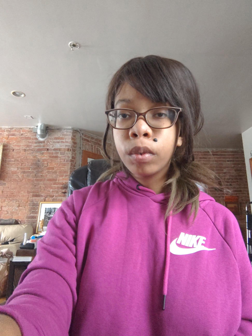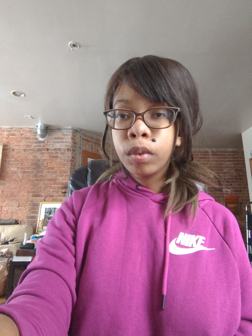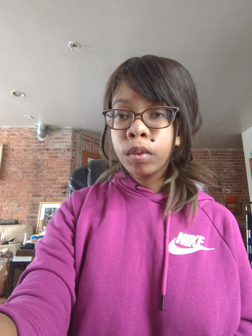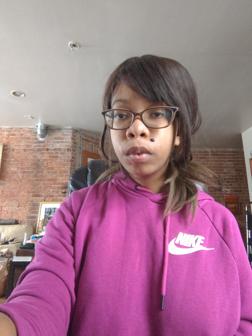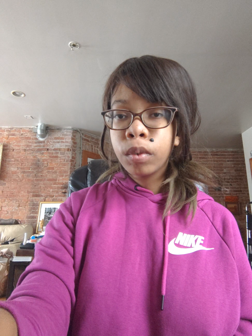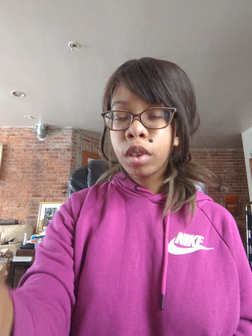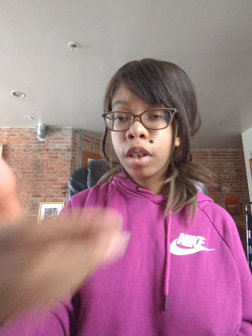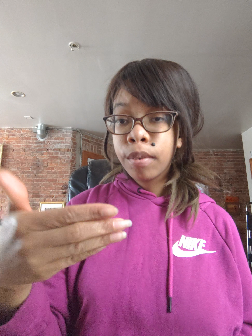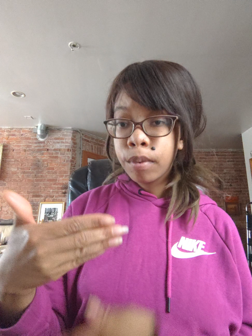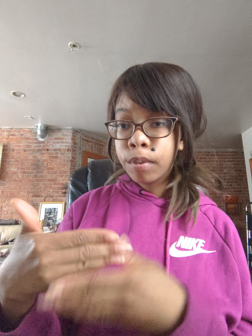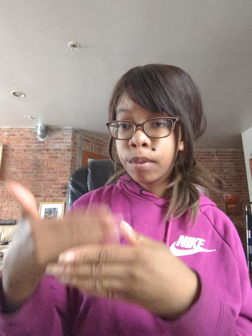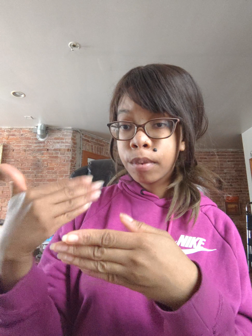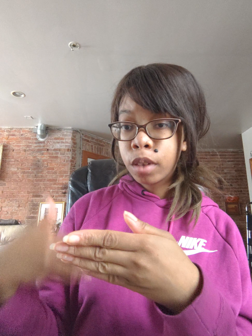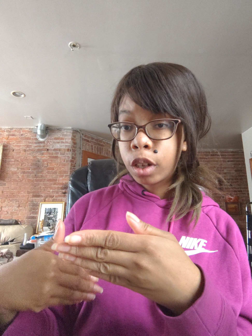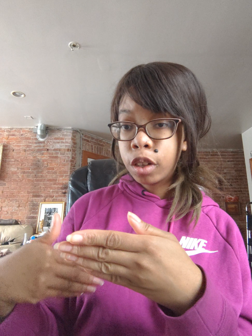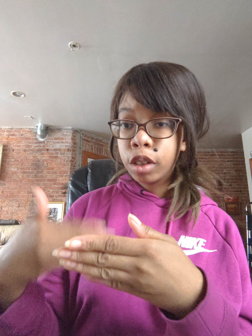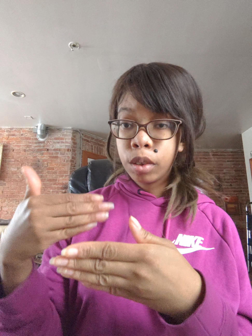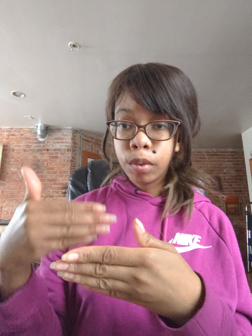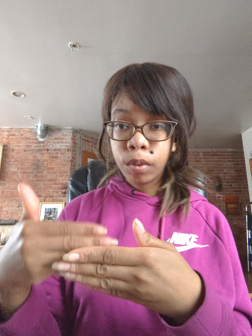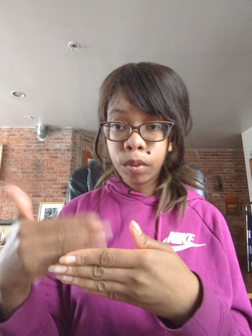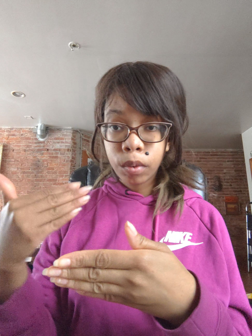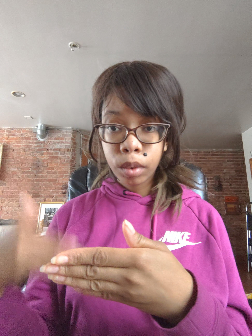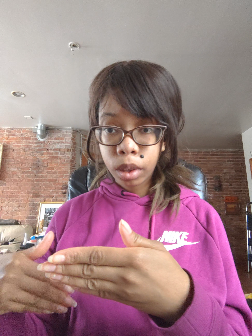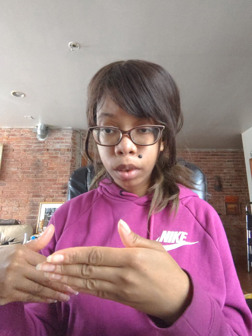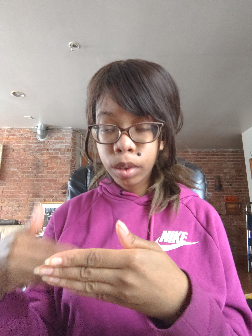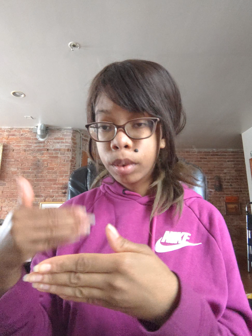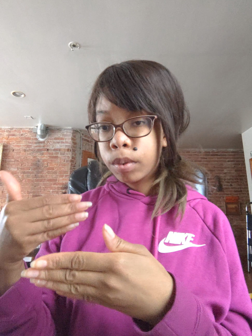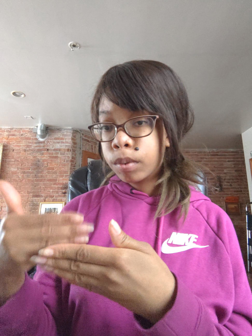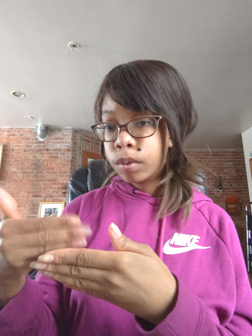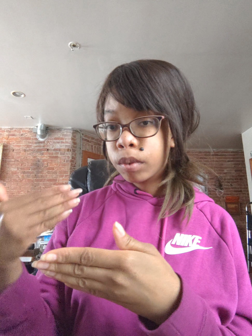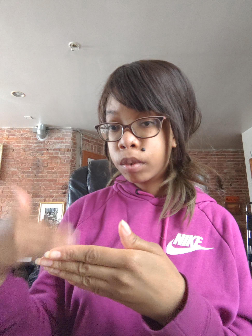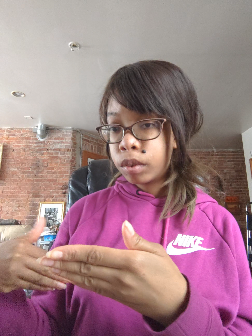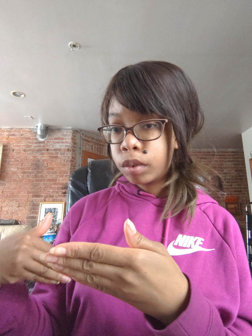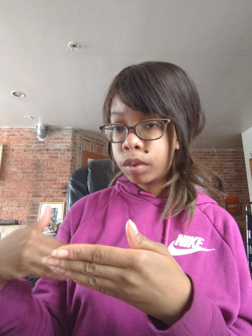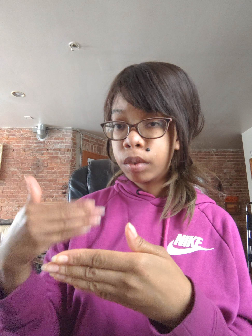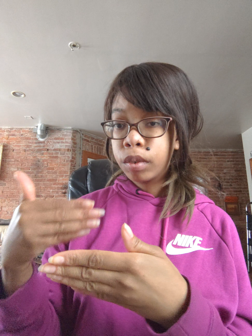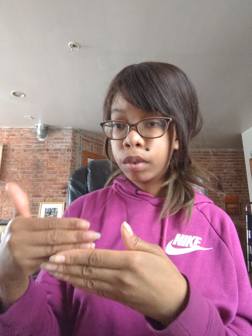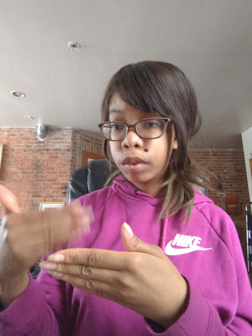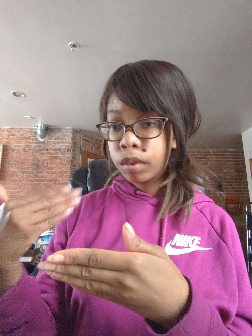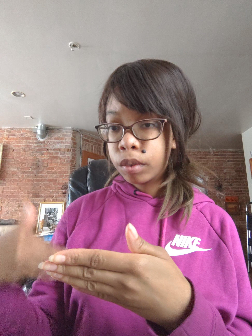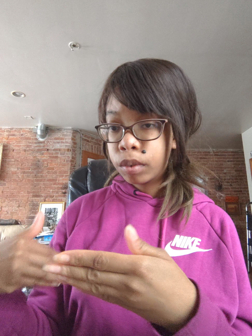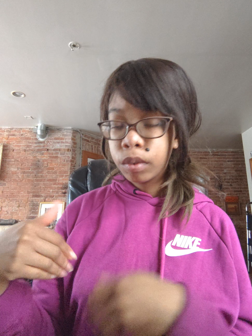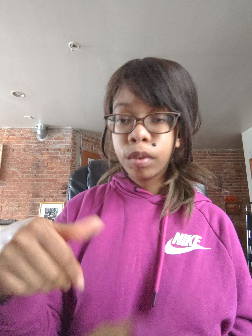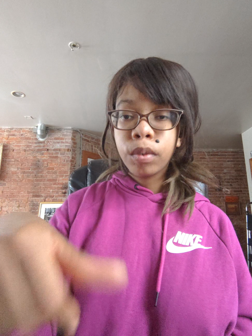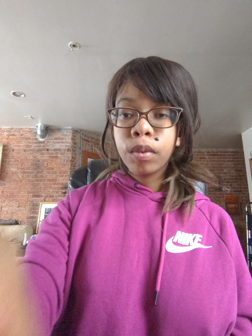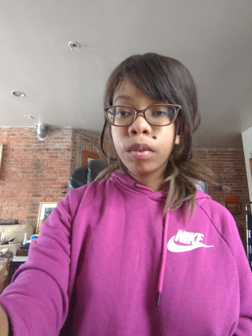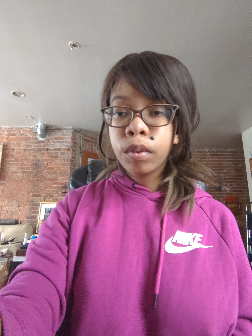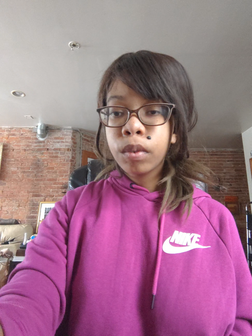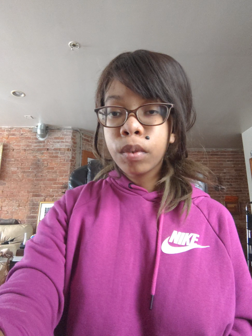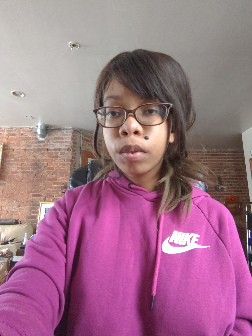before